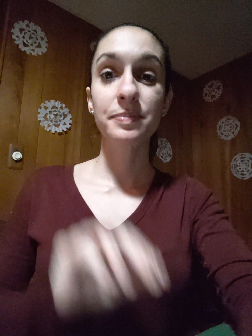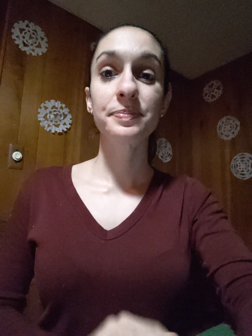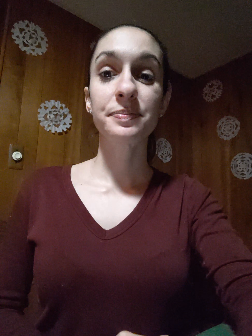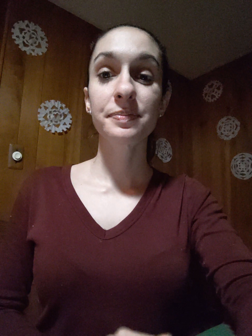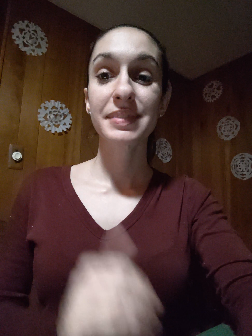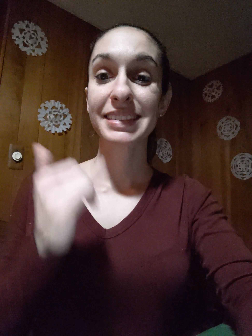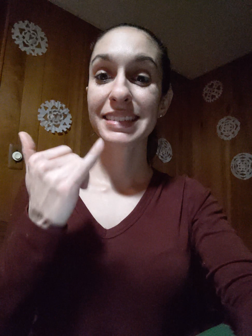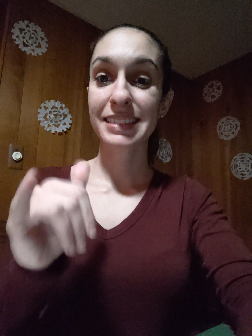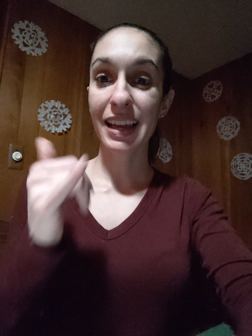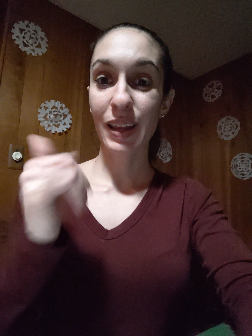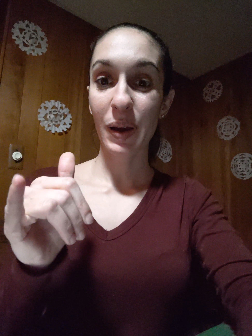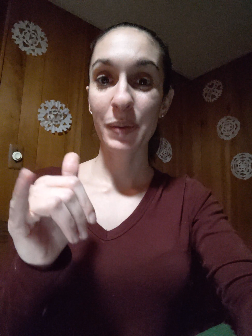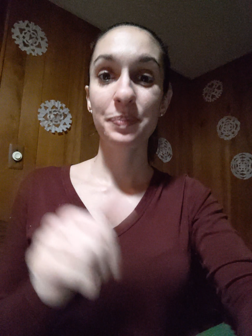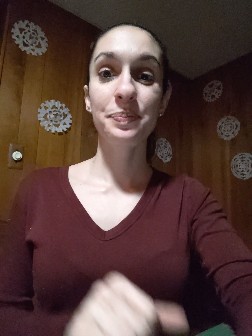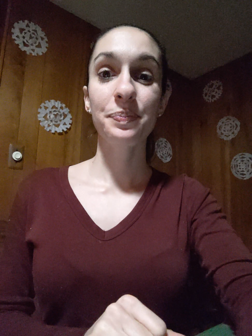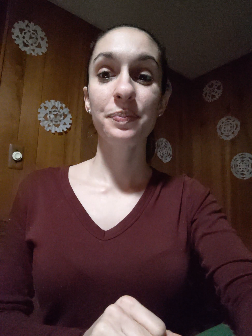yellow